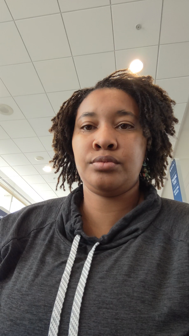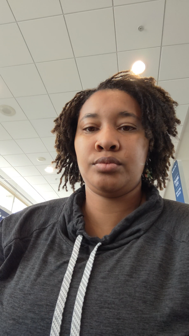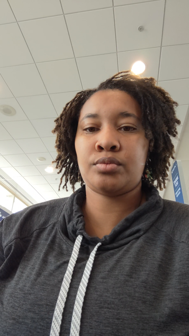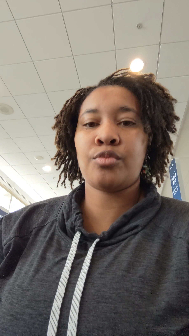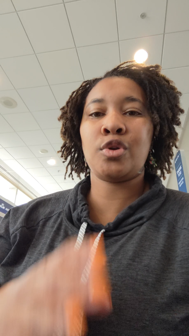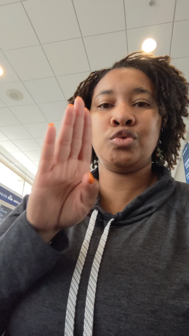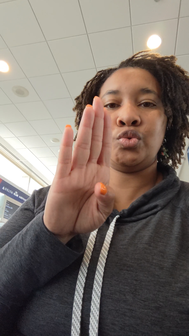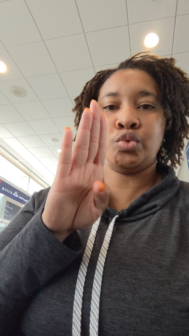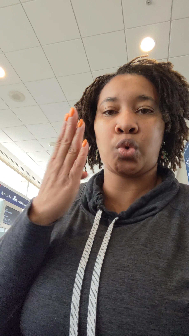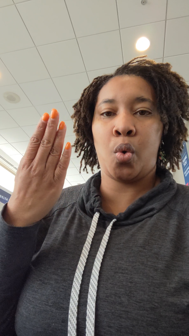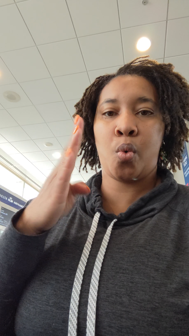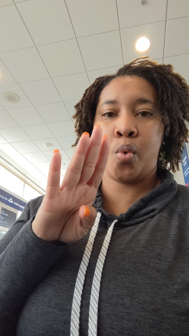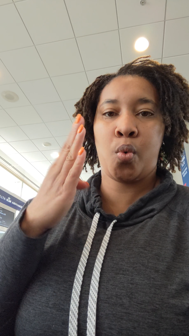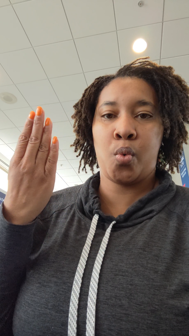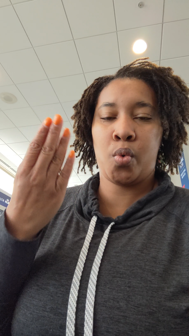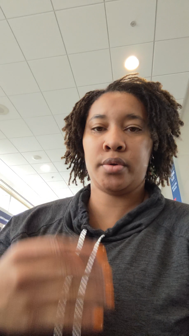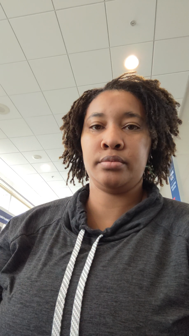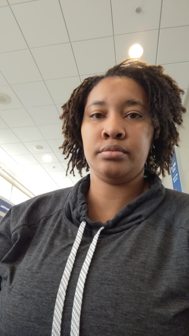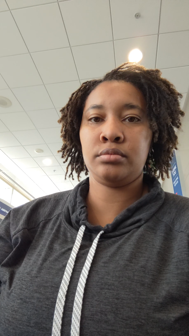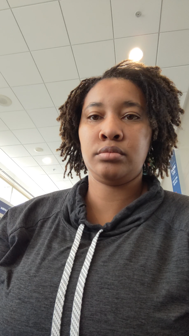door